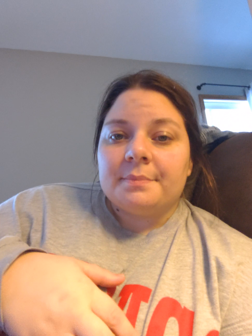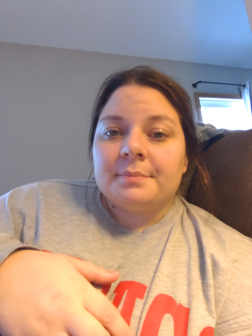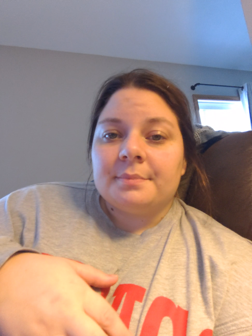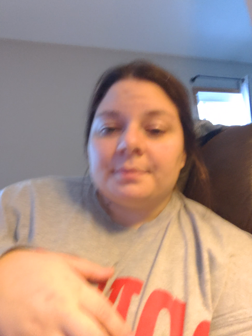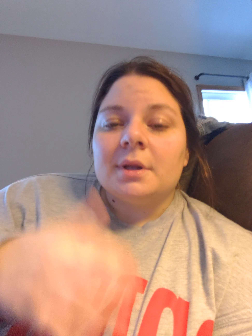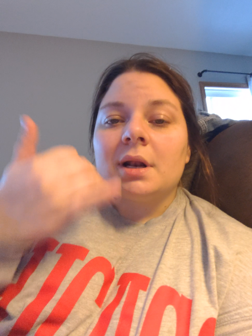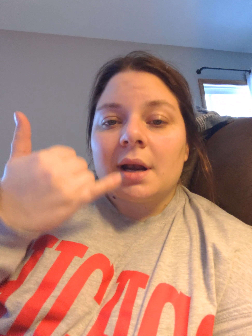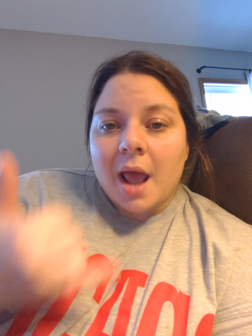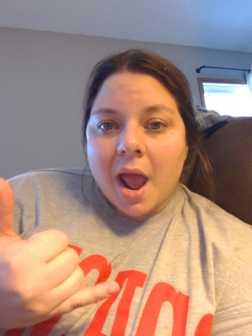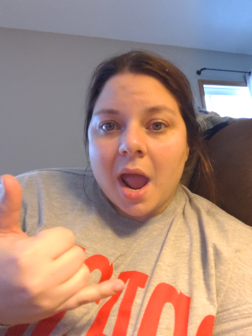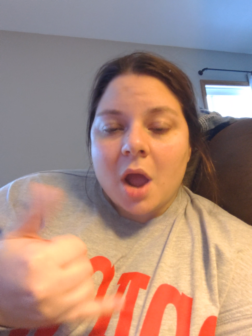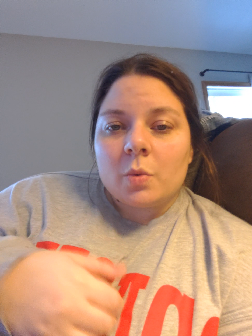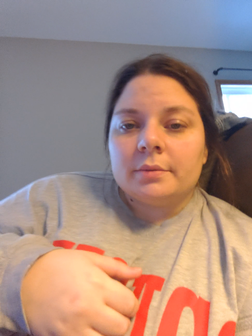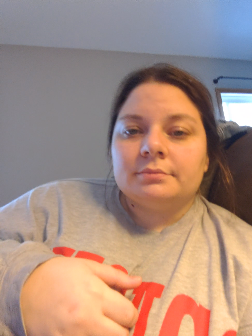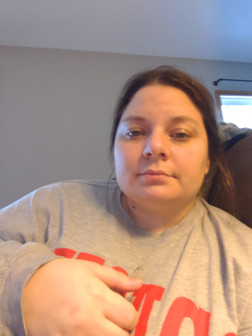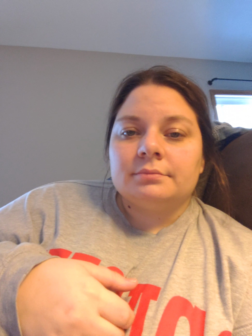now